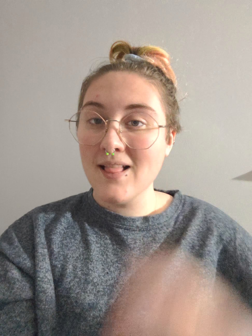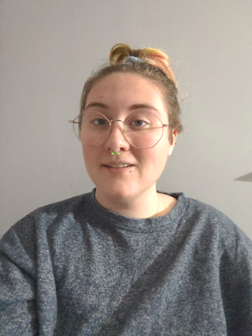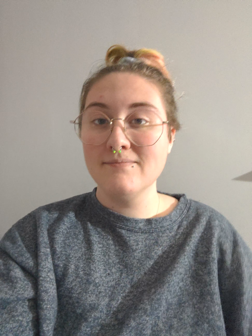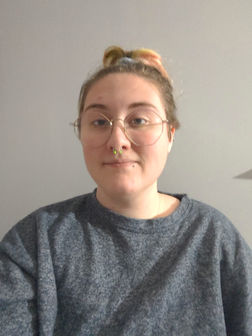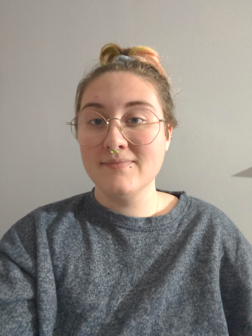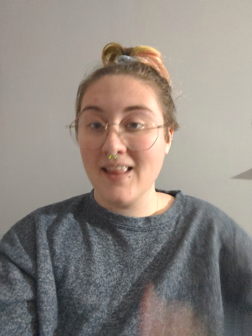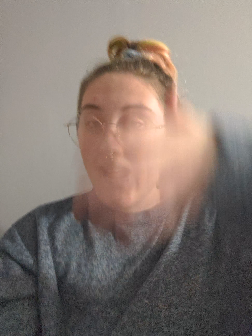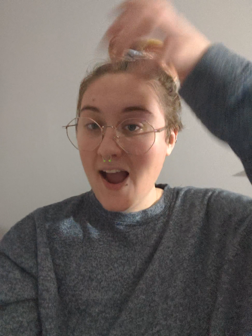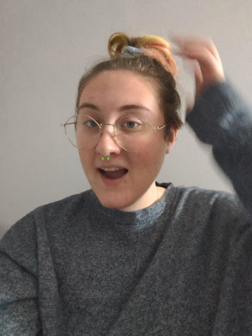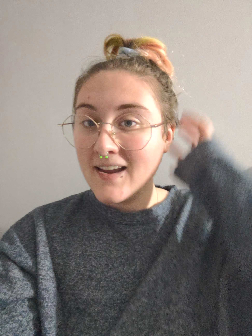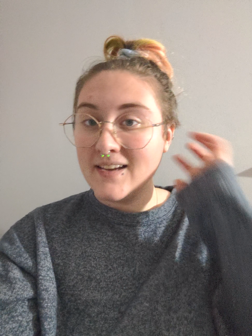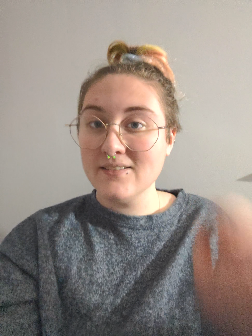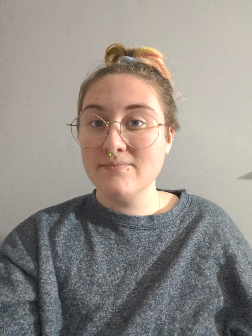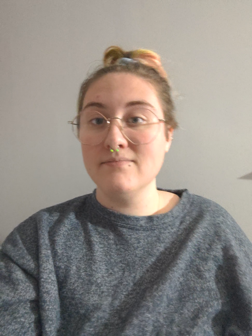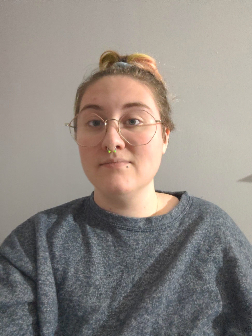lion